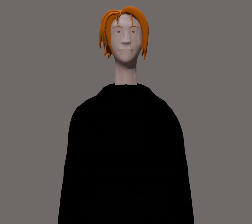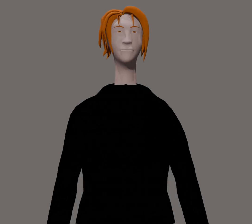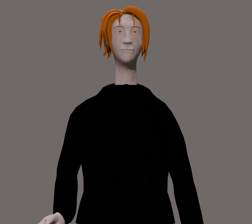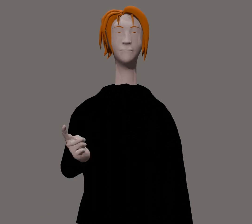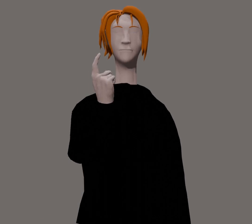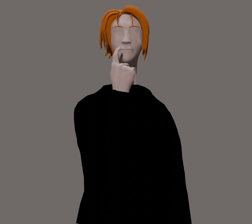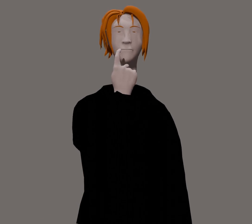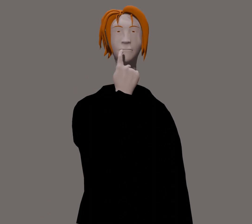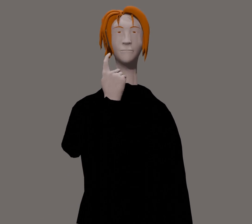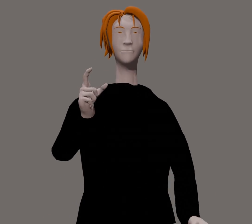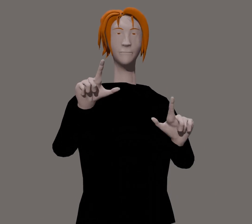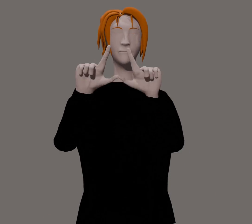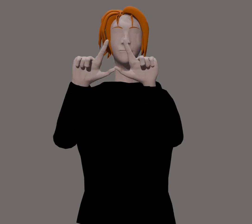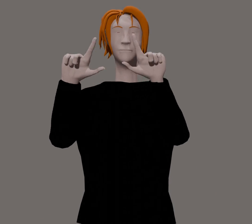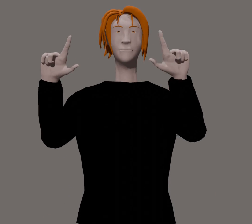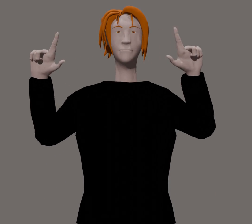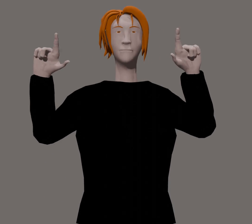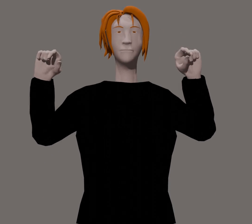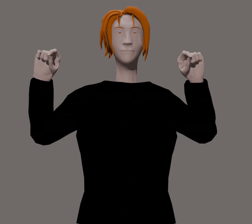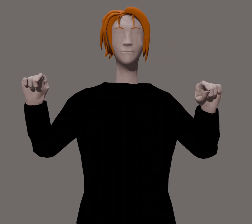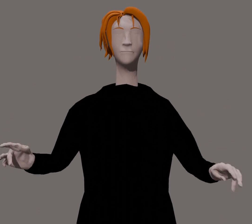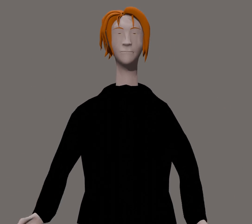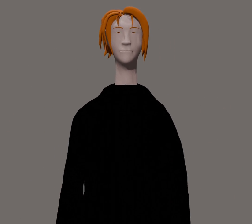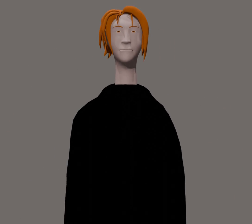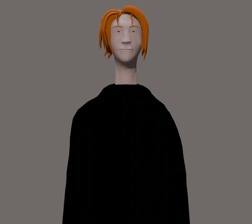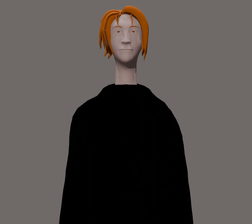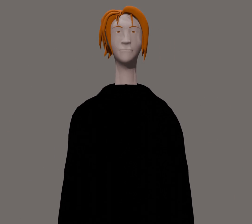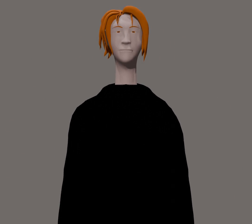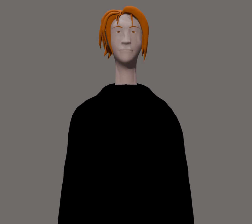Brick